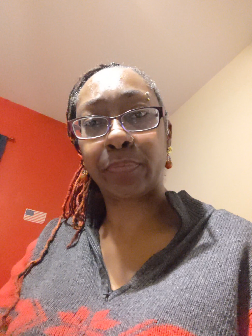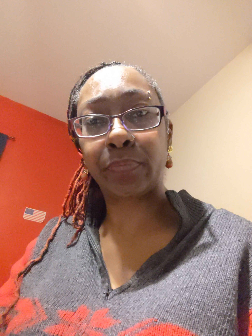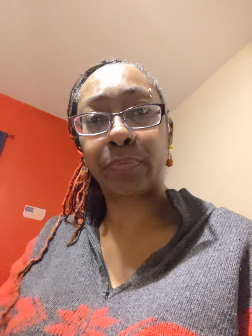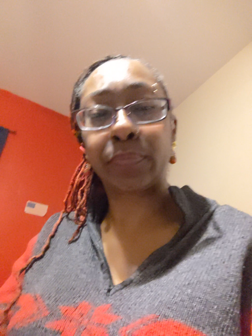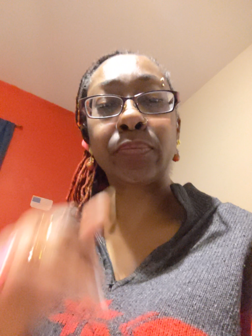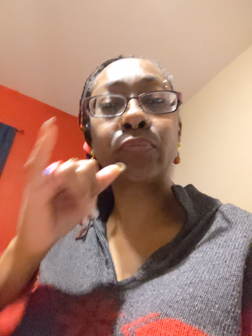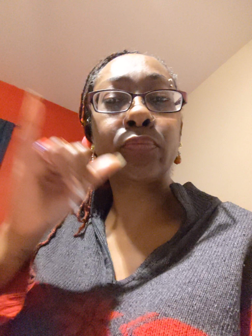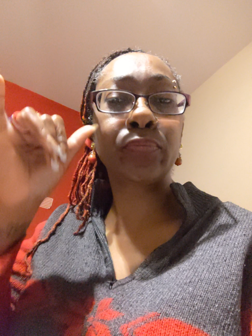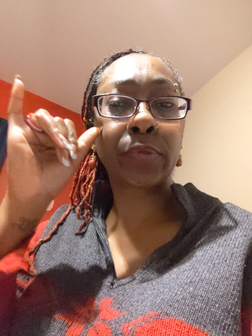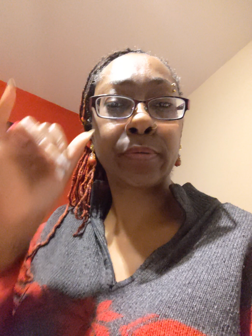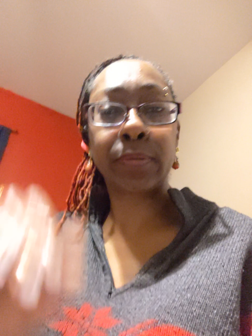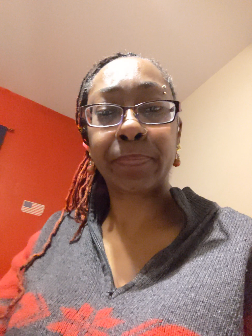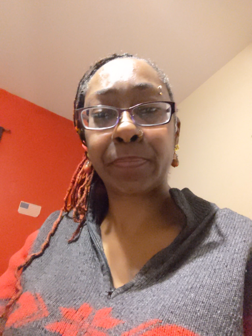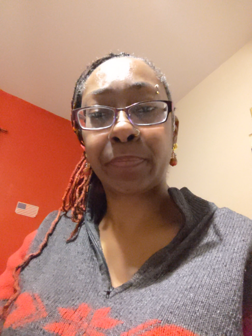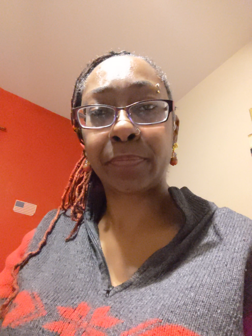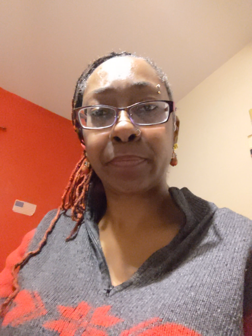yesterday